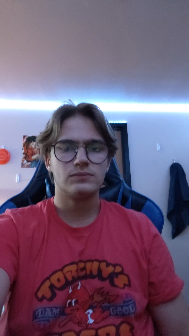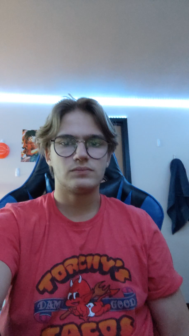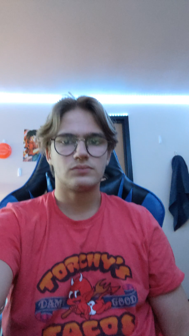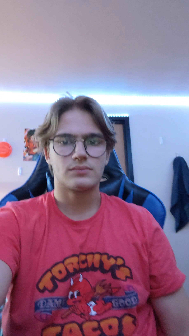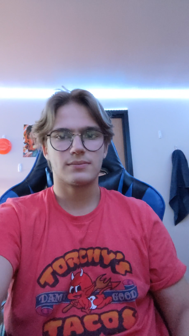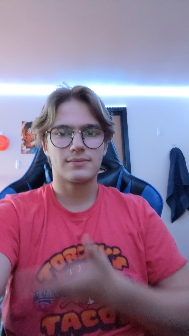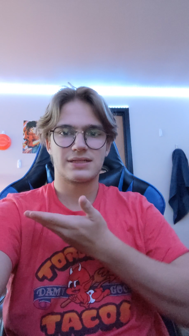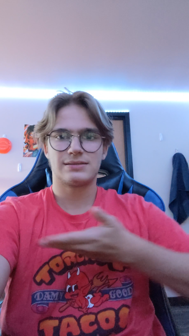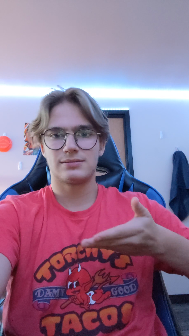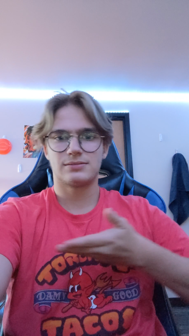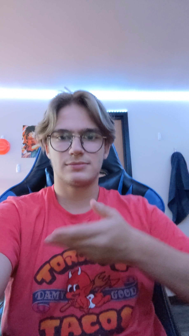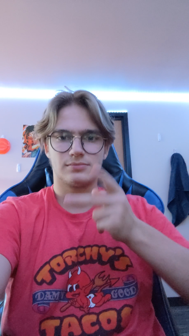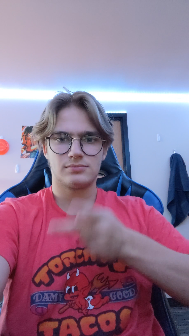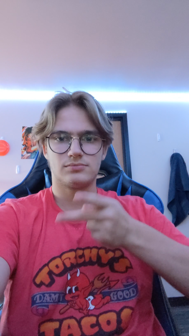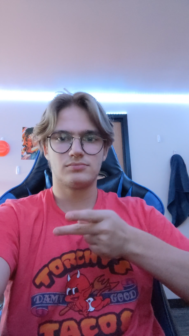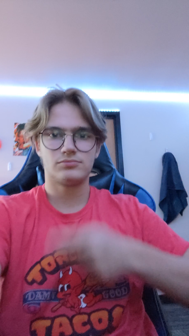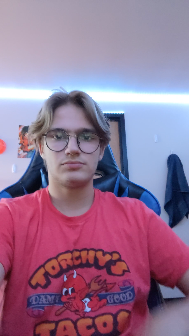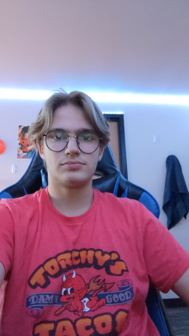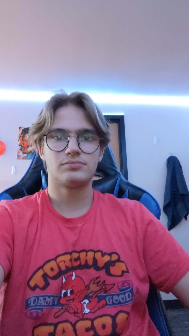babysitter